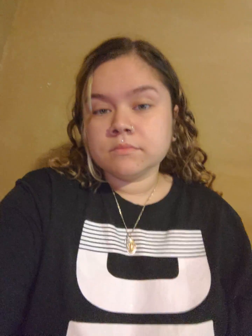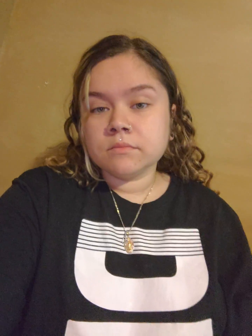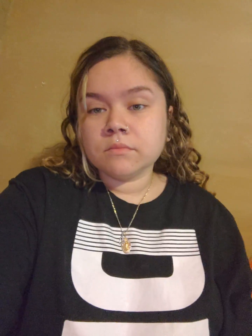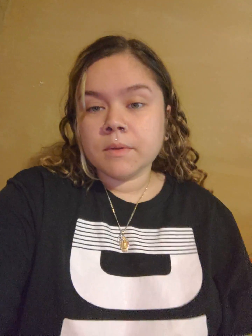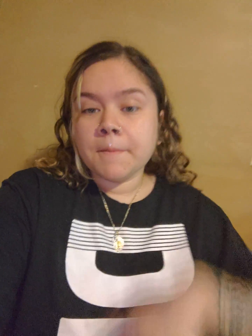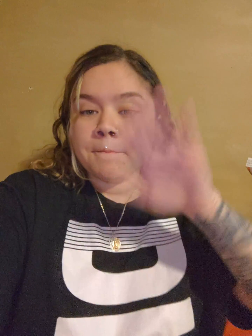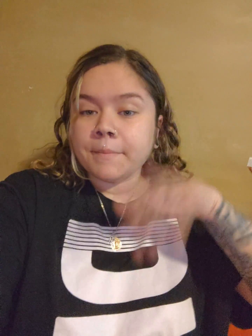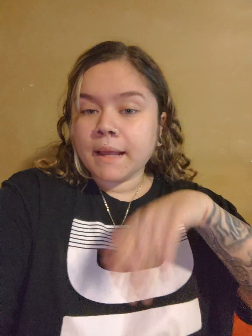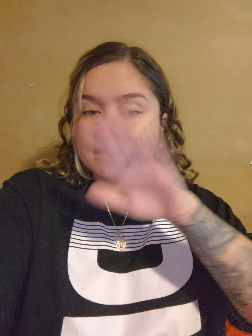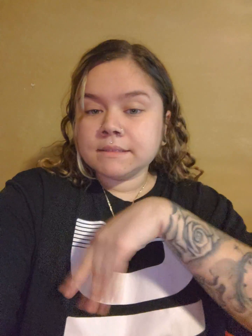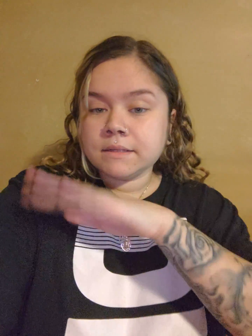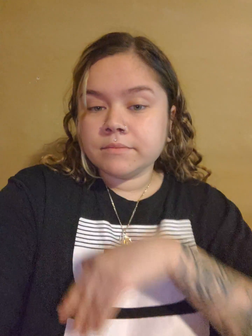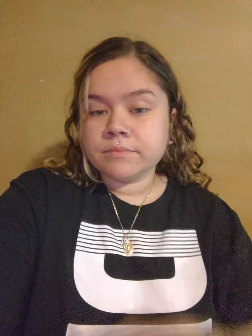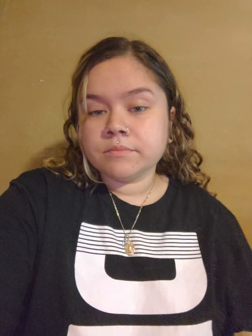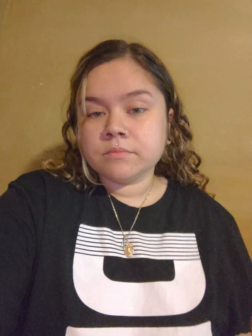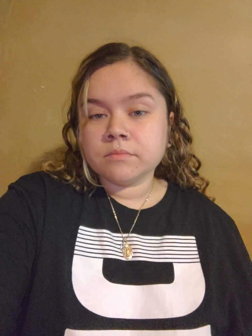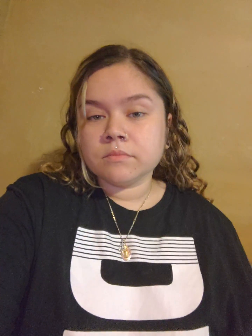paint